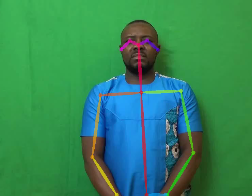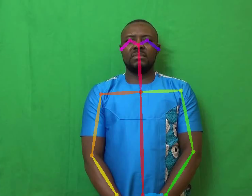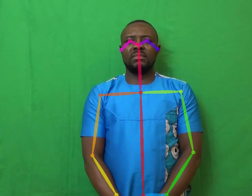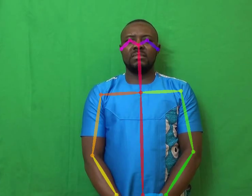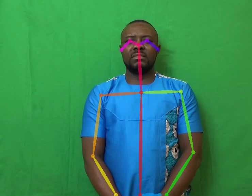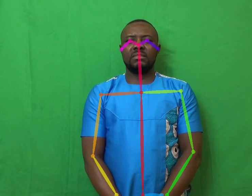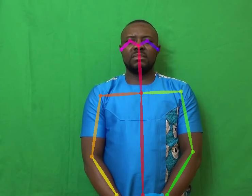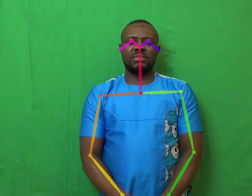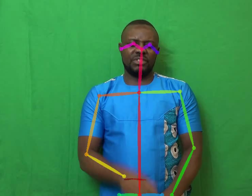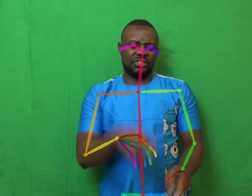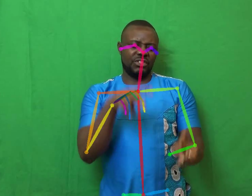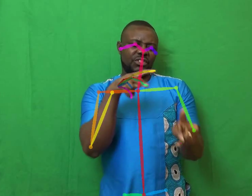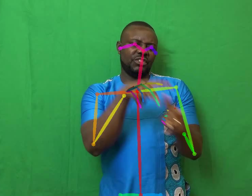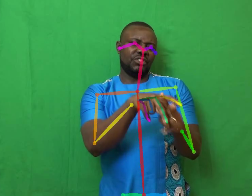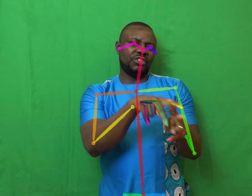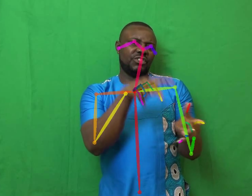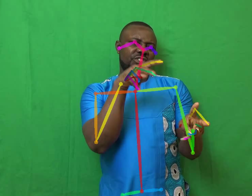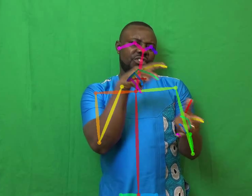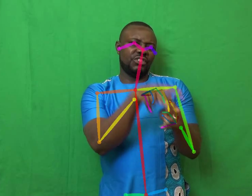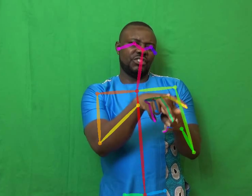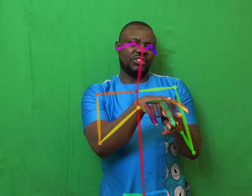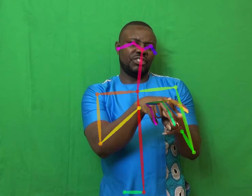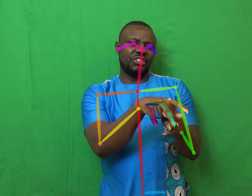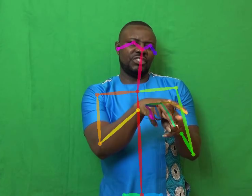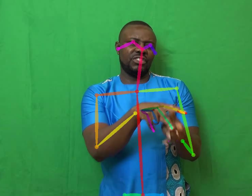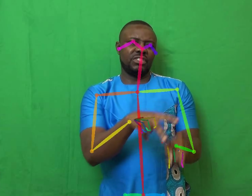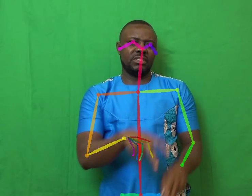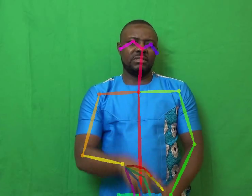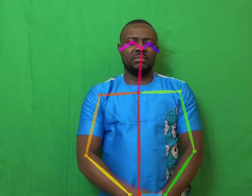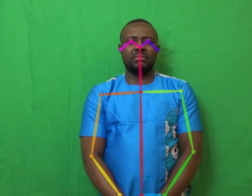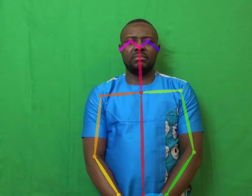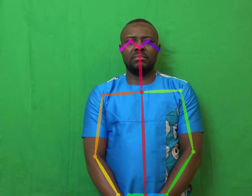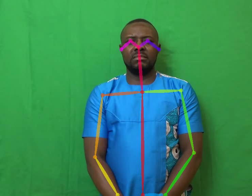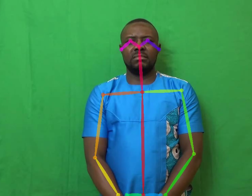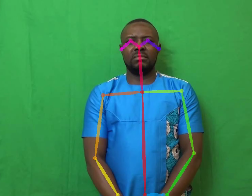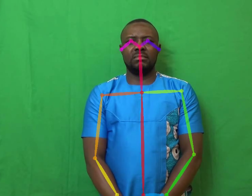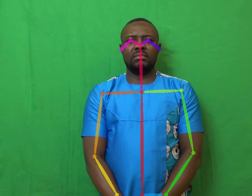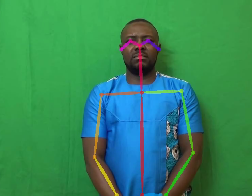cheat